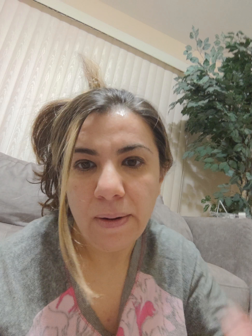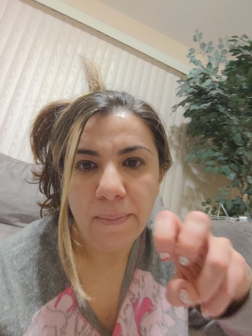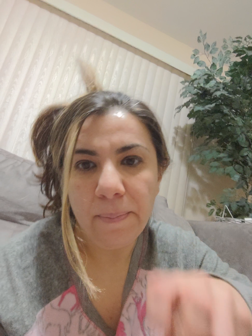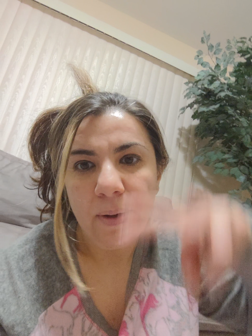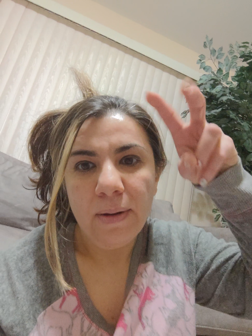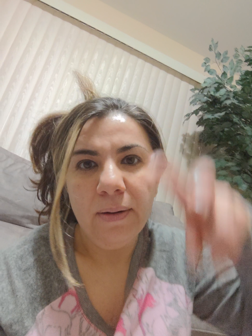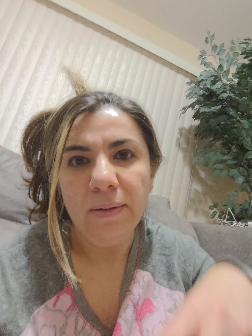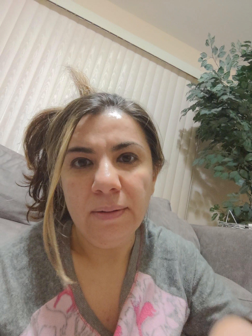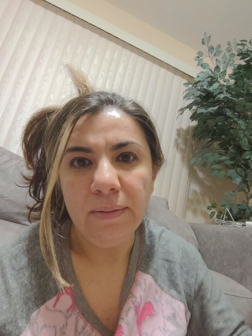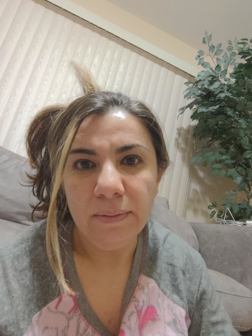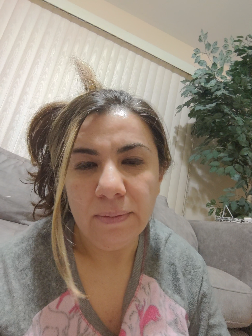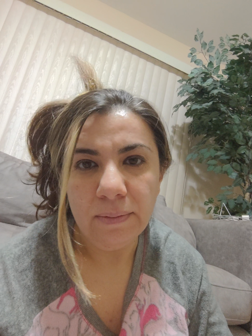jump